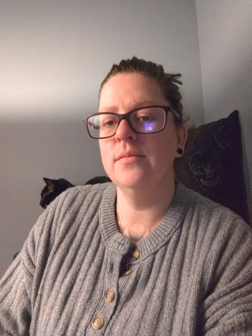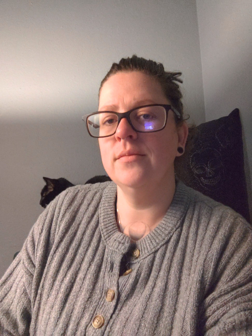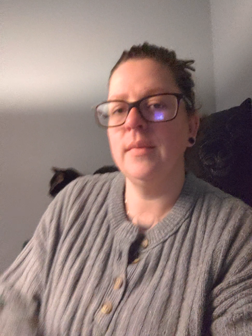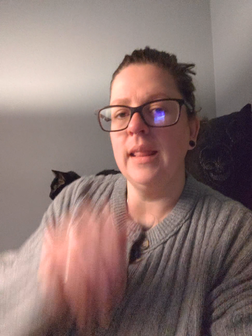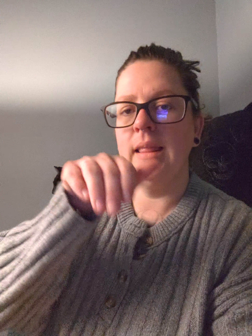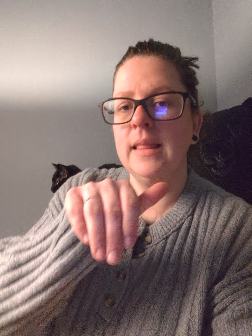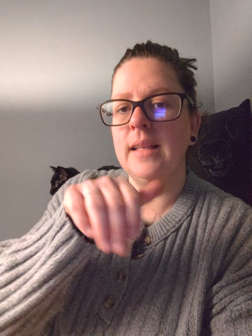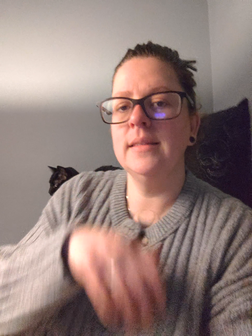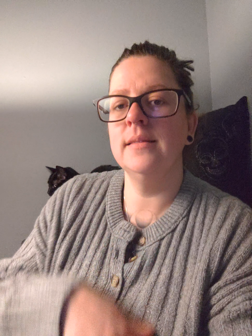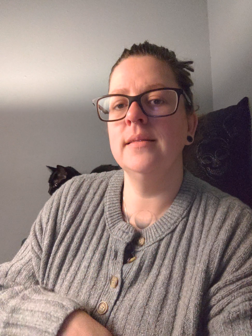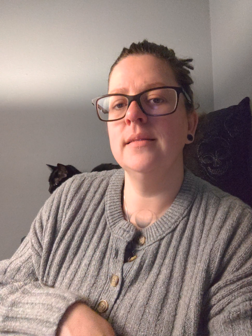night